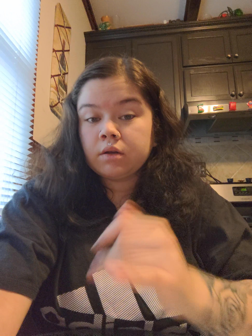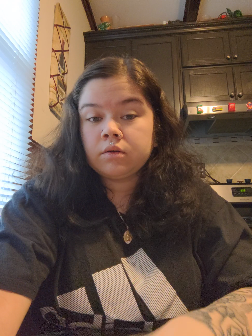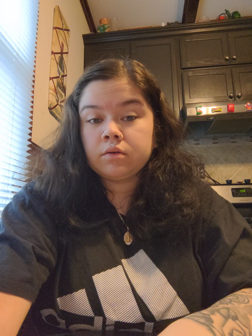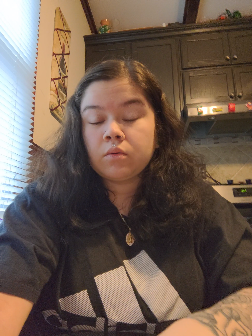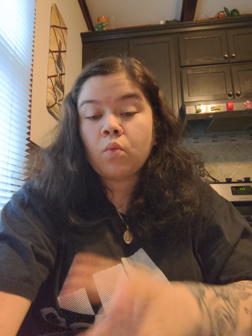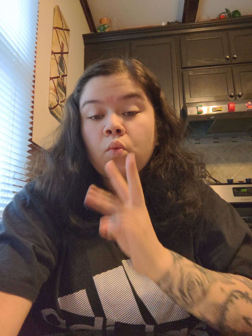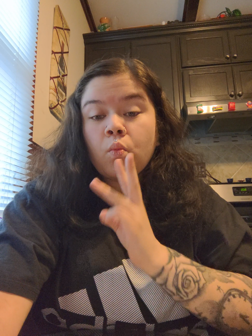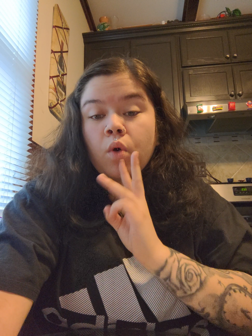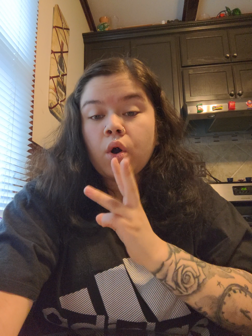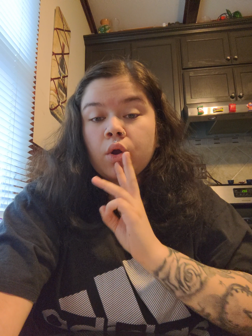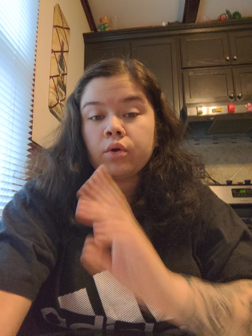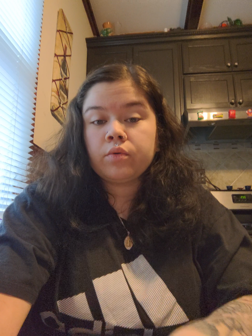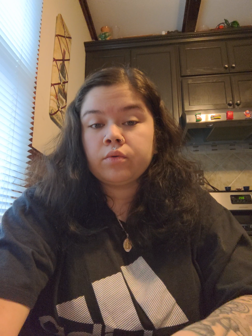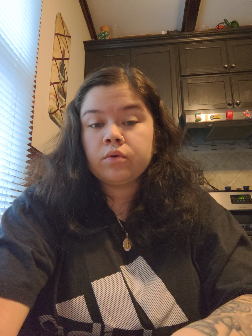water